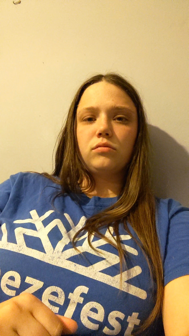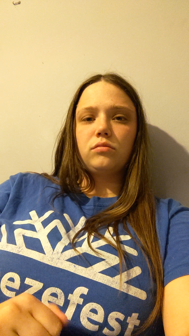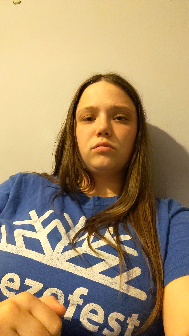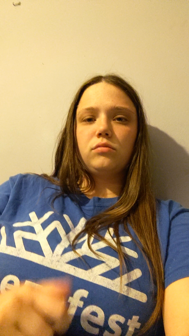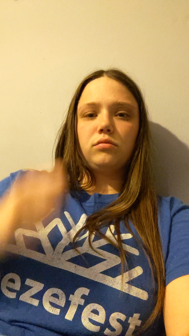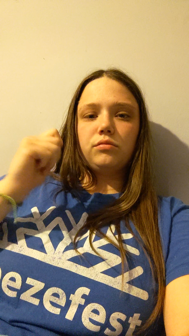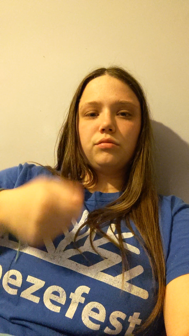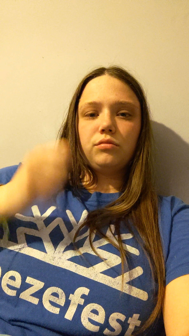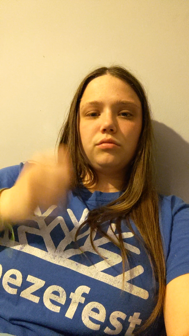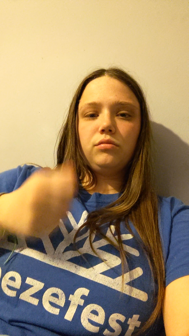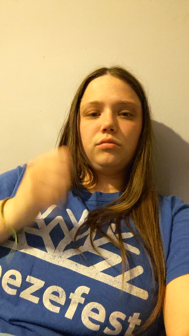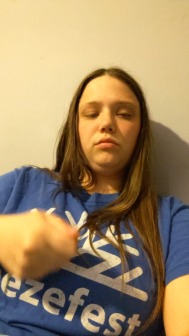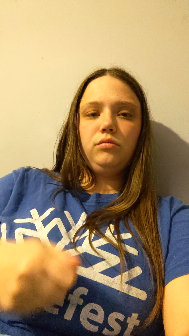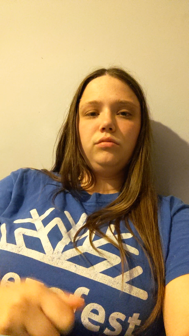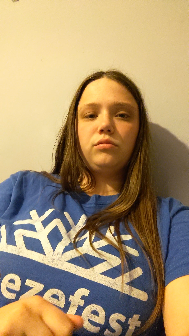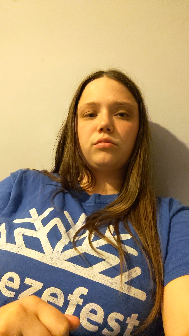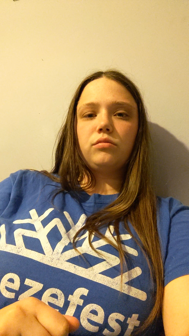hammer